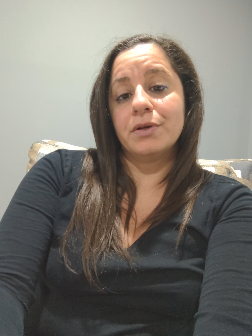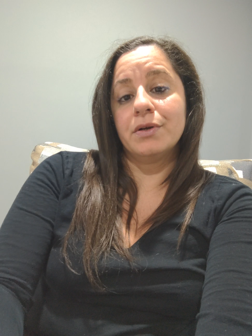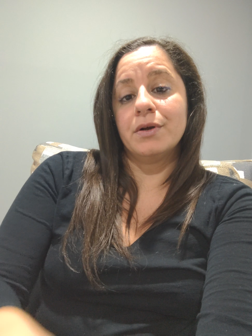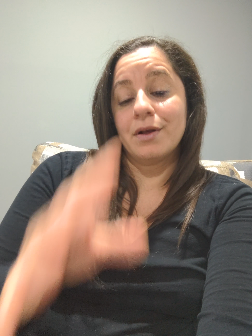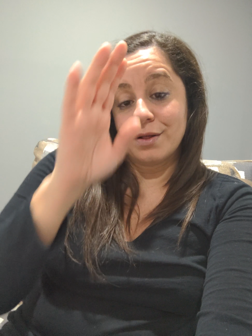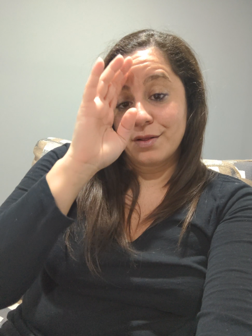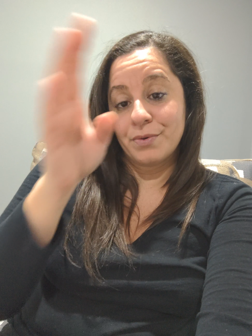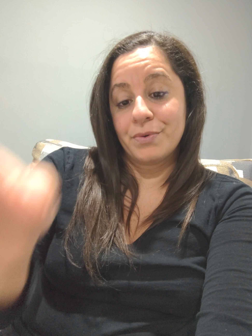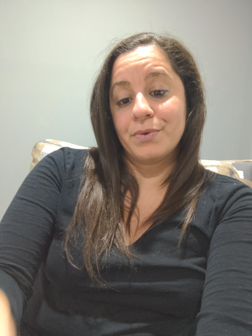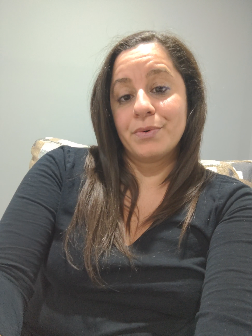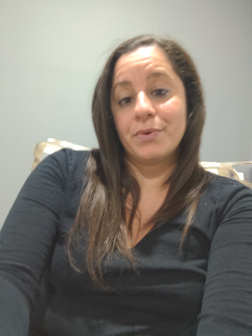hello